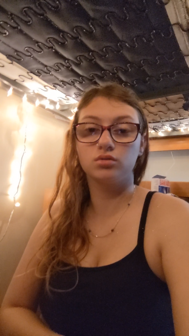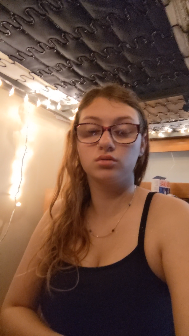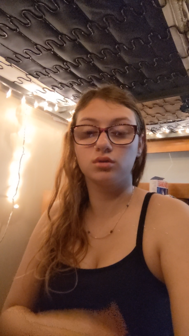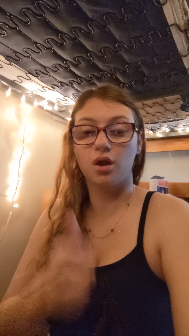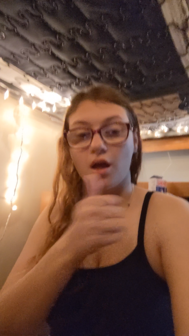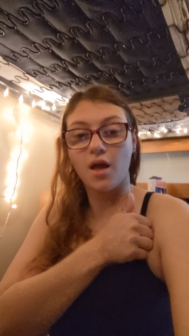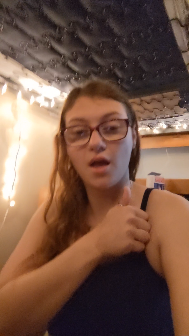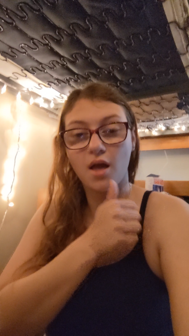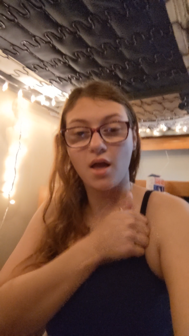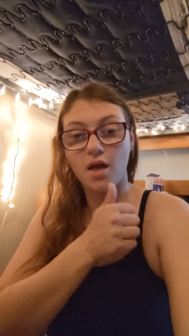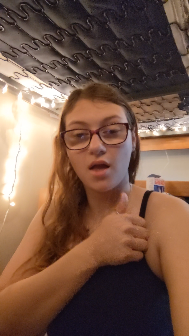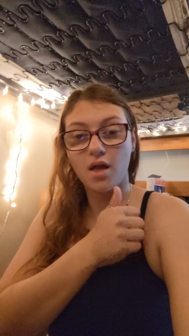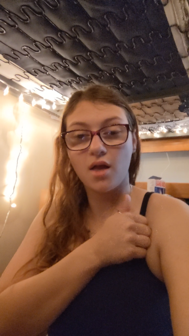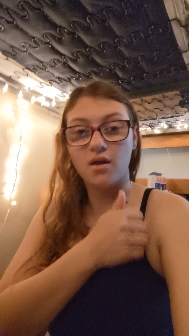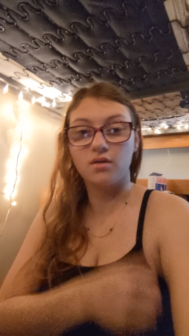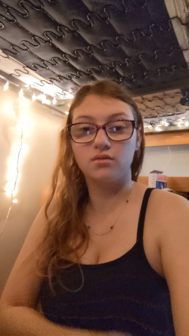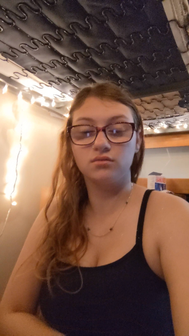hug